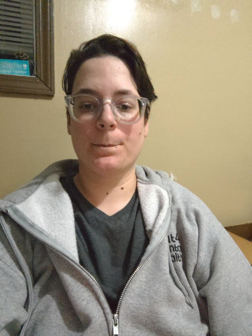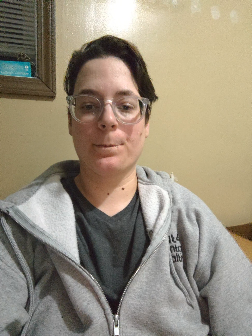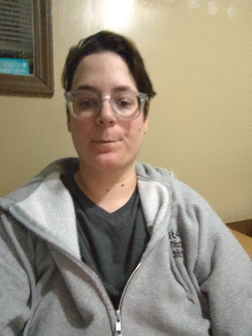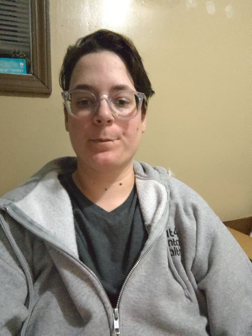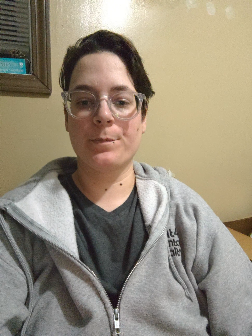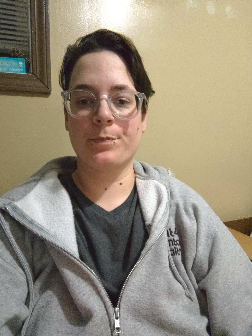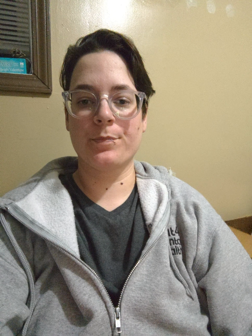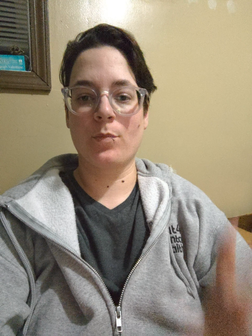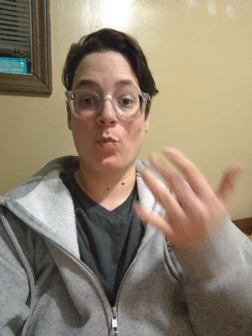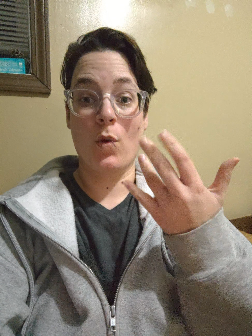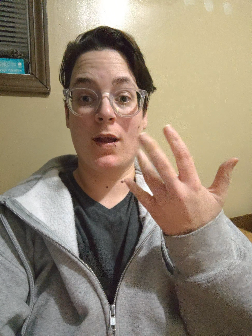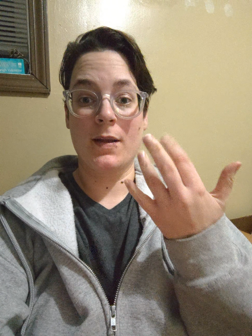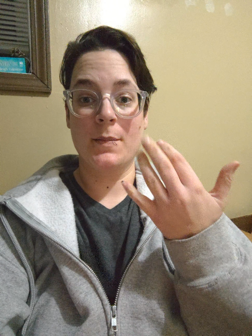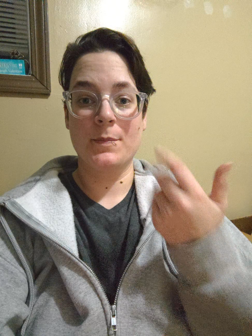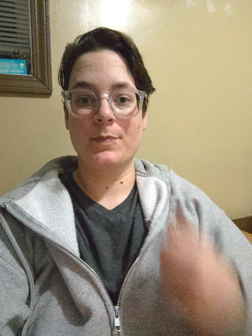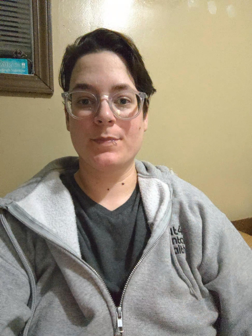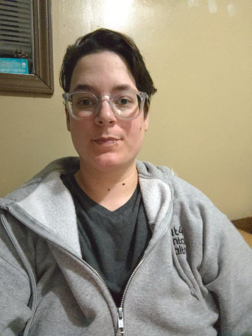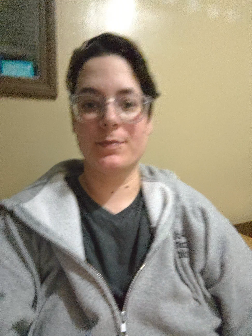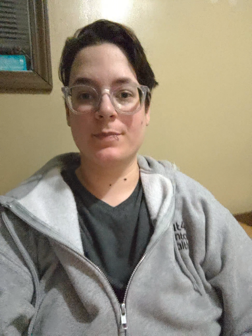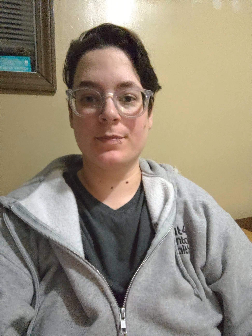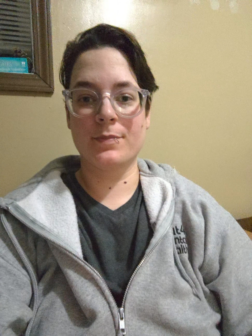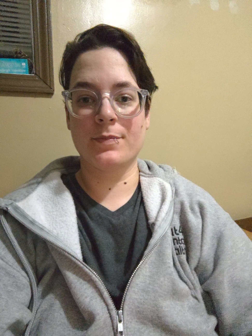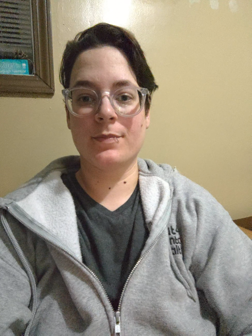wait